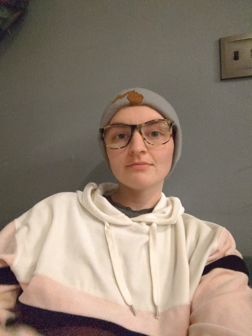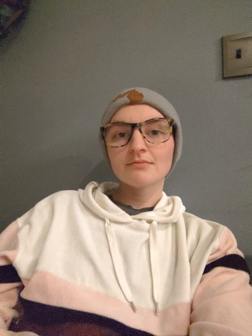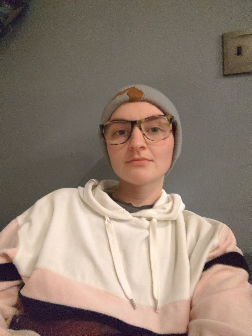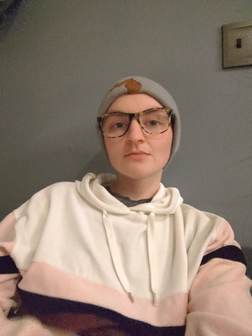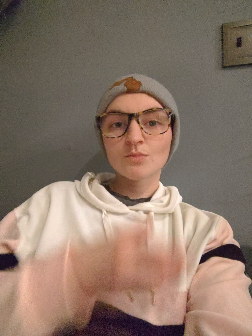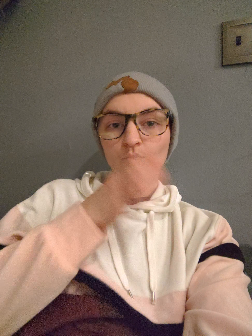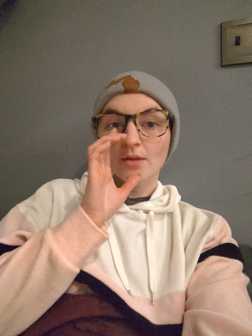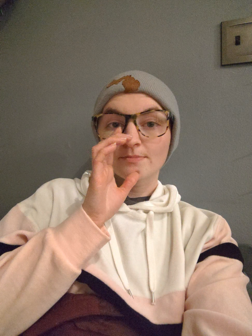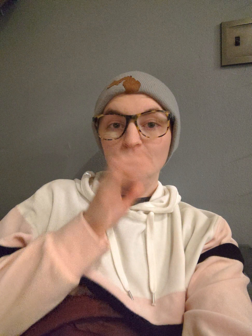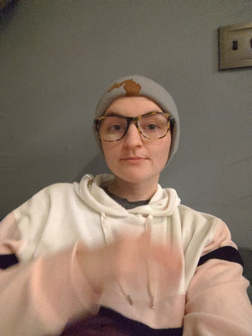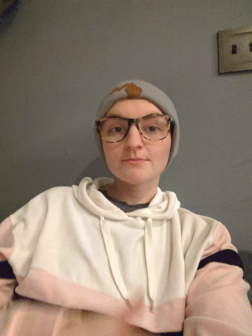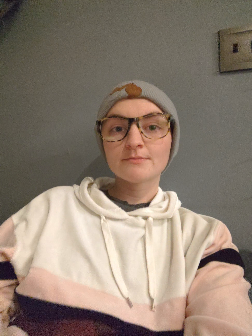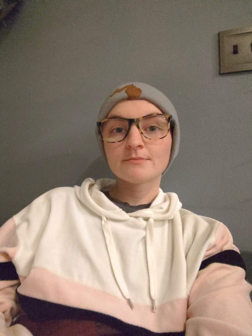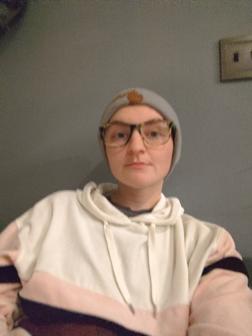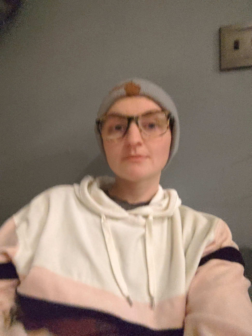drink